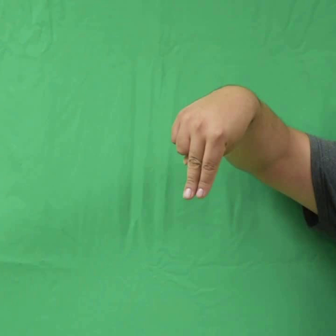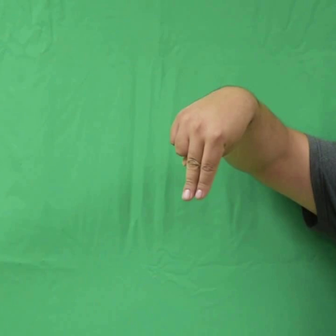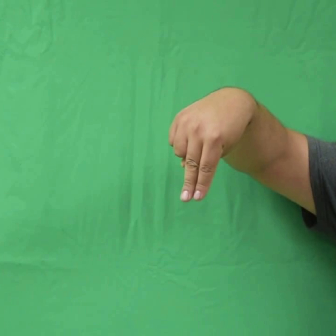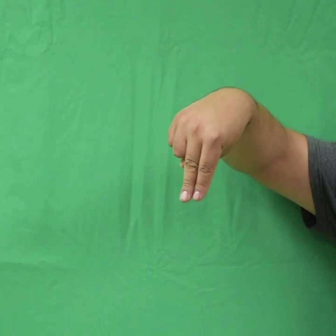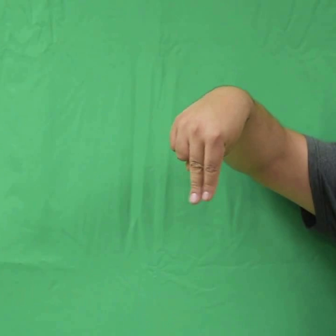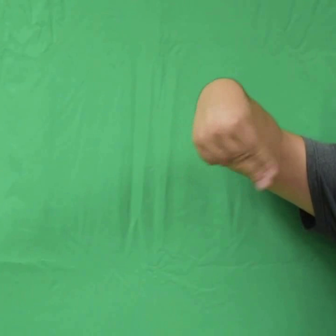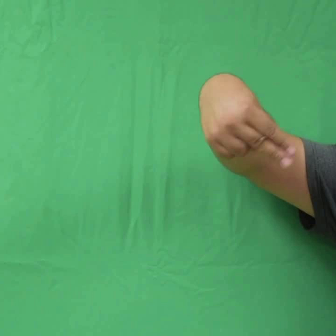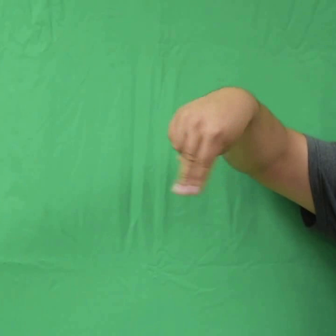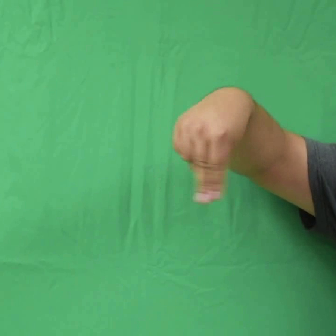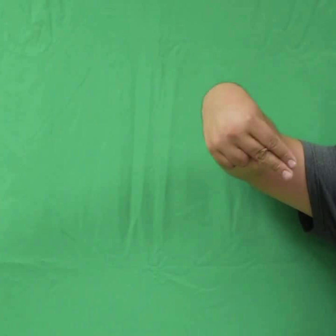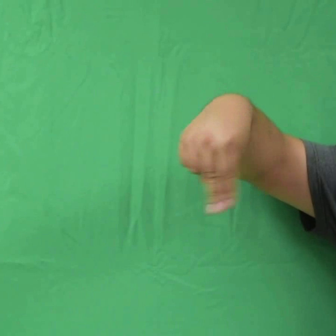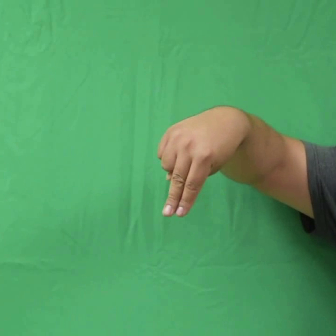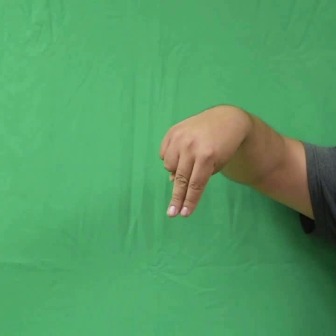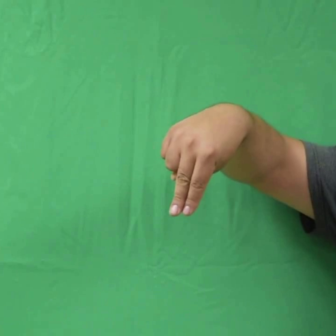Ñ